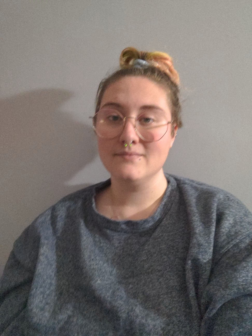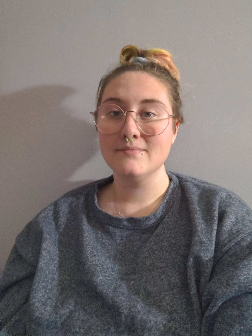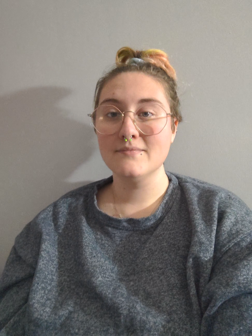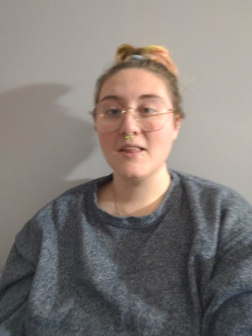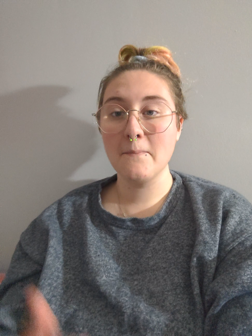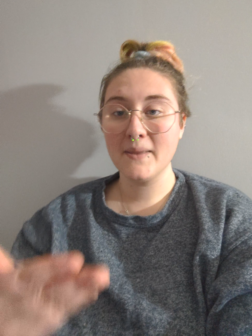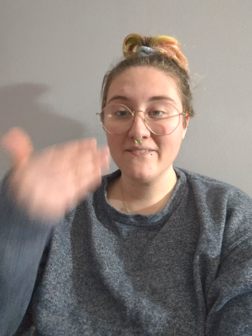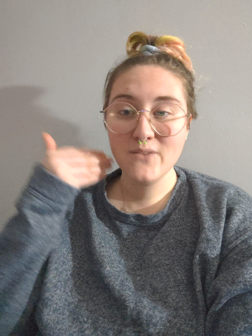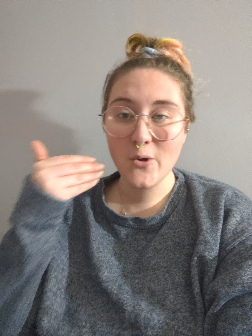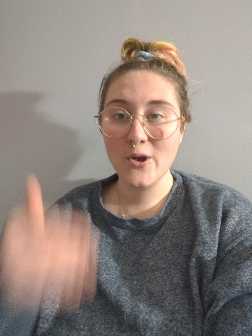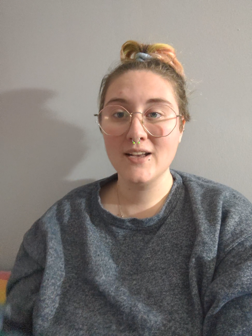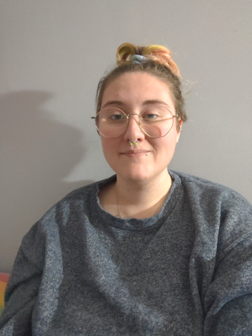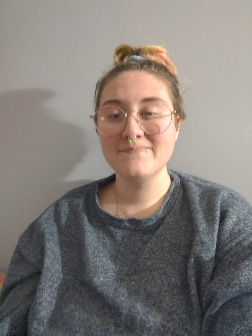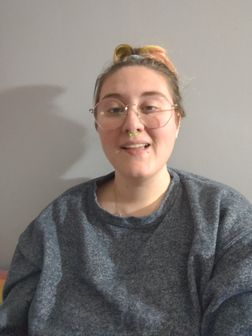before